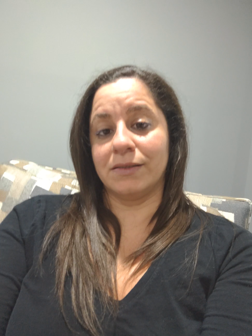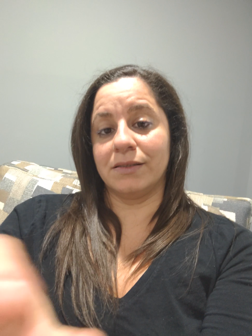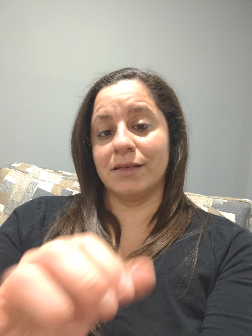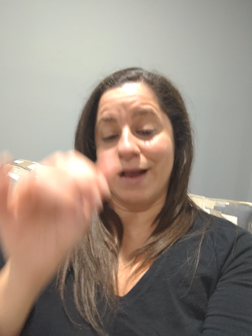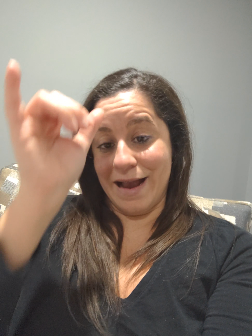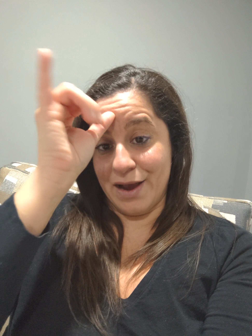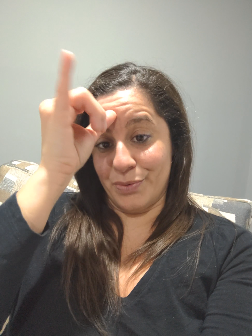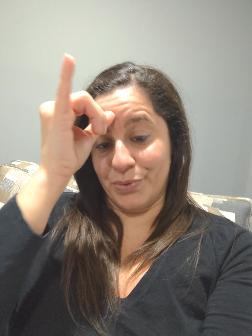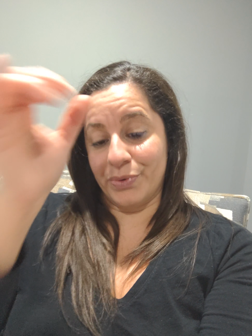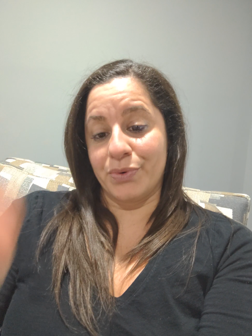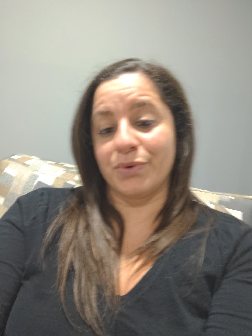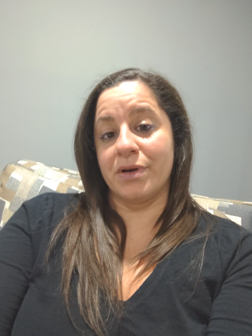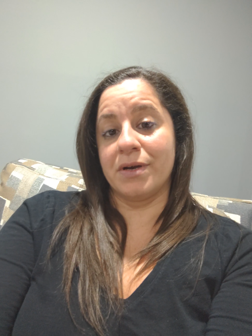cow